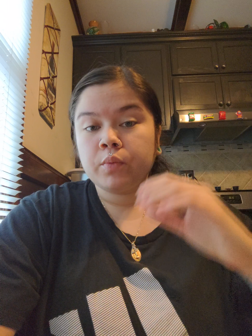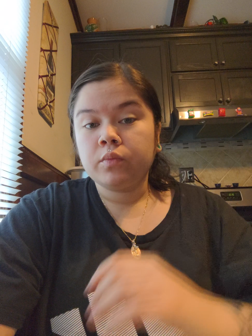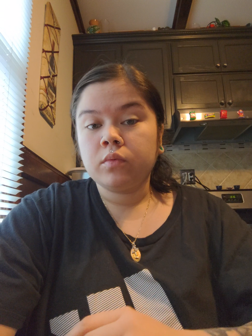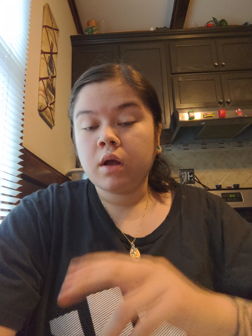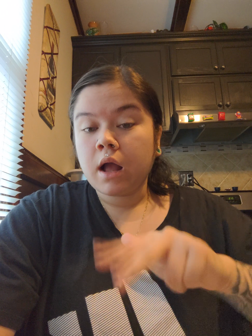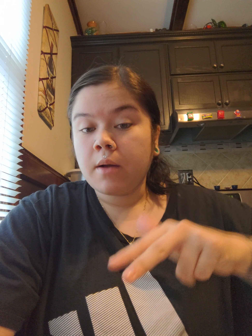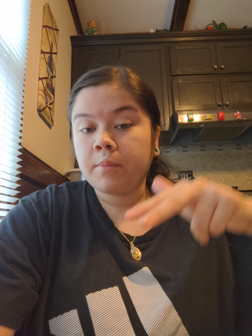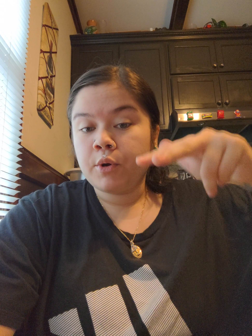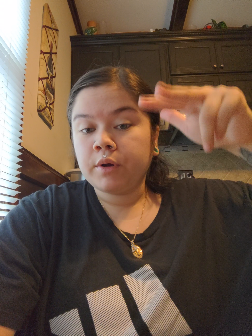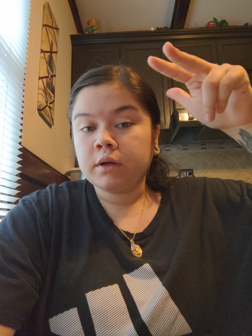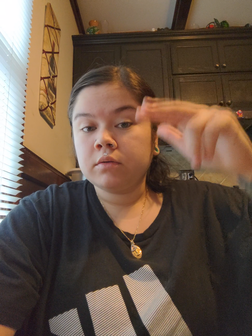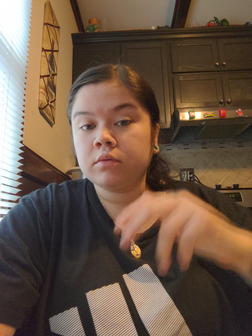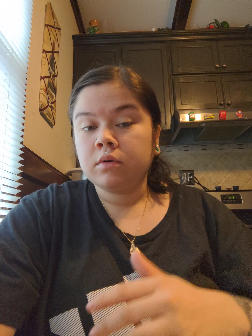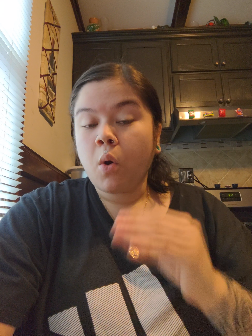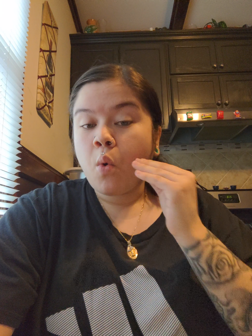helicopter